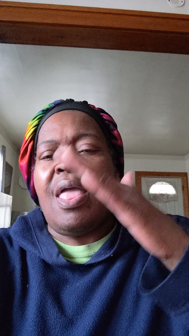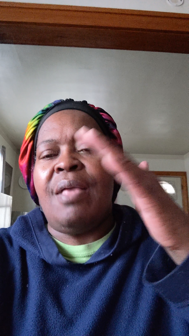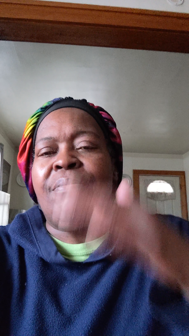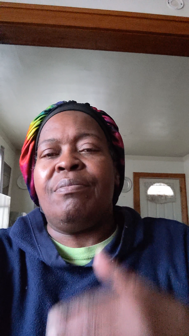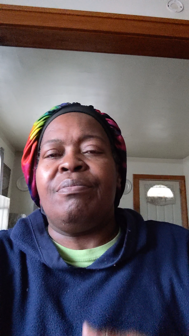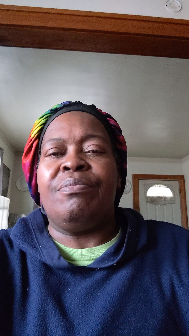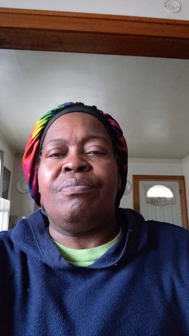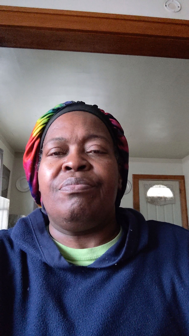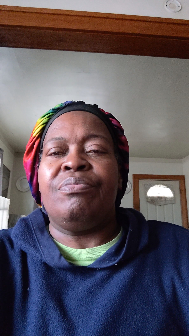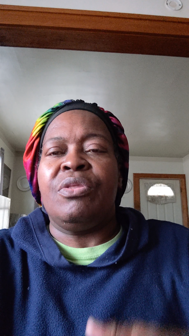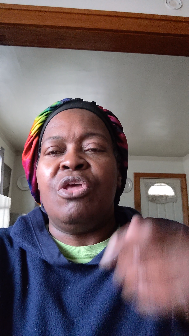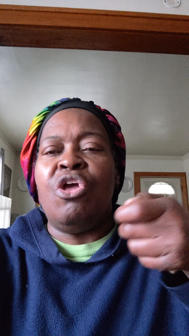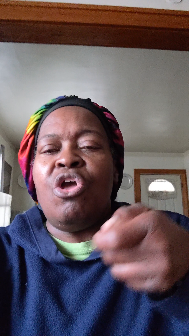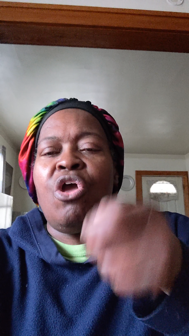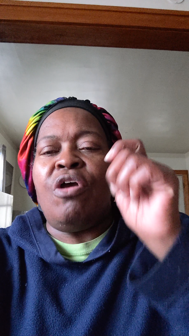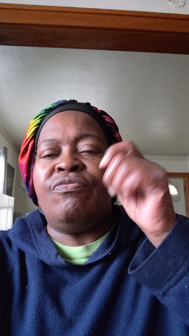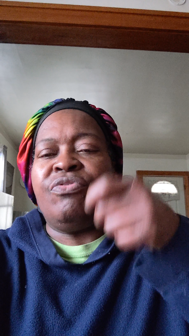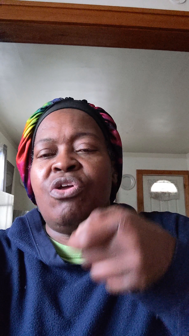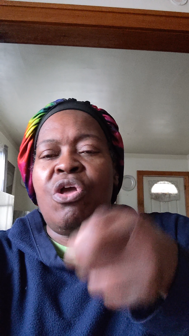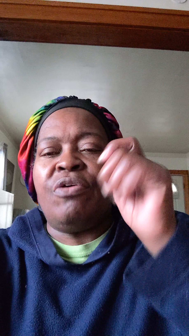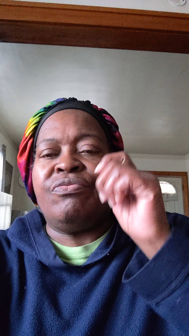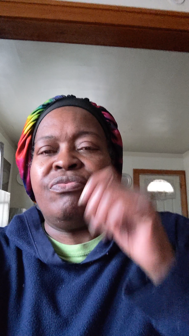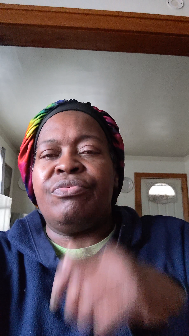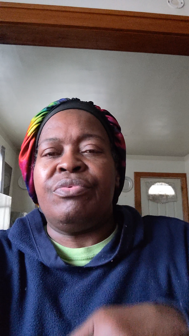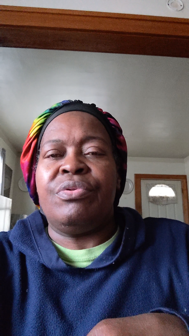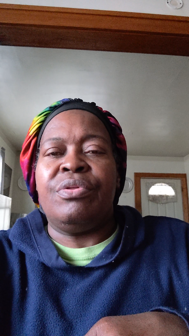shovel